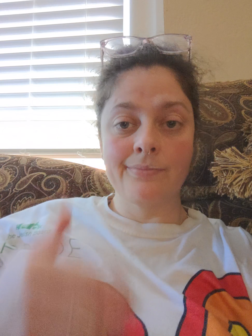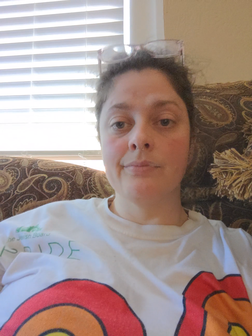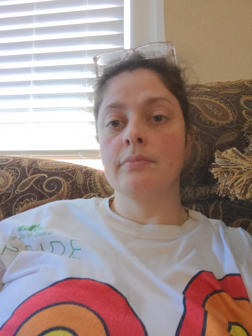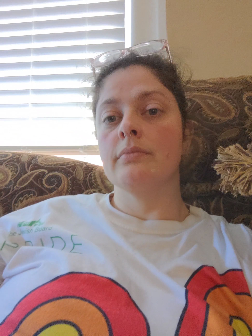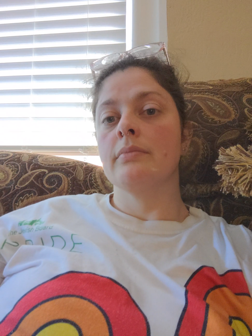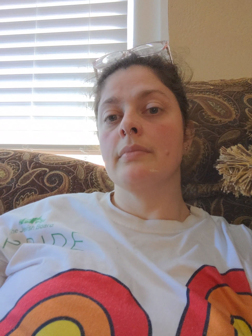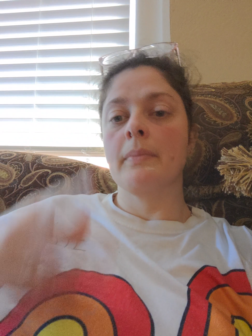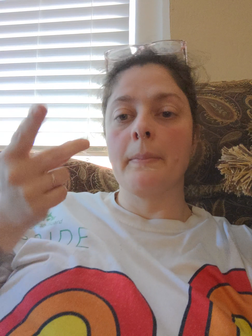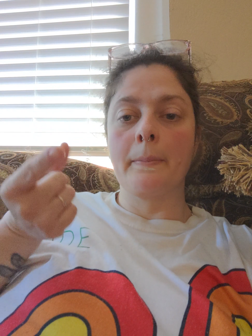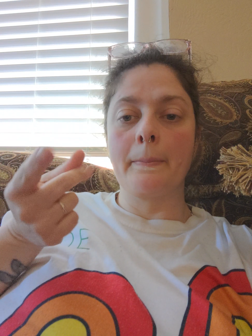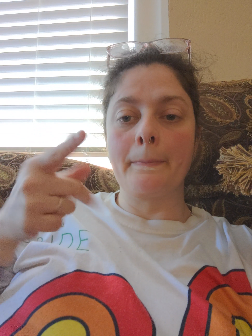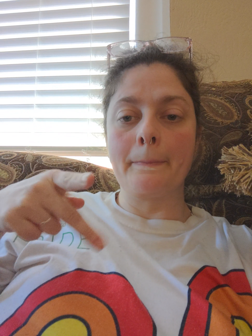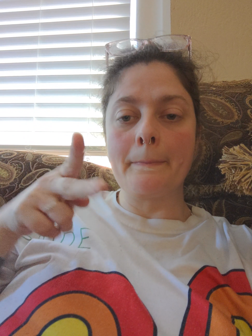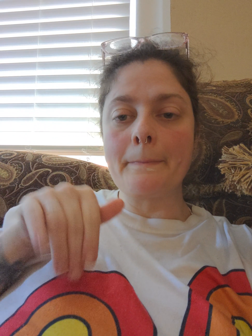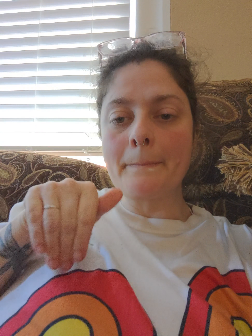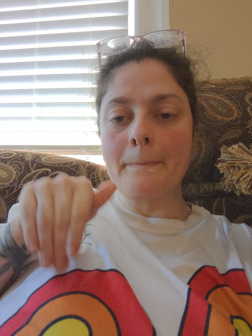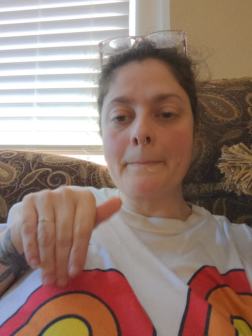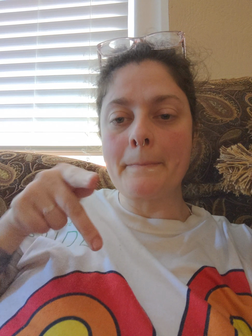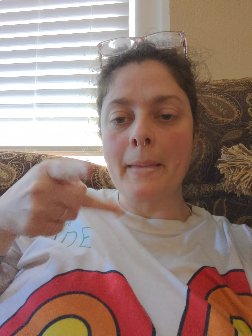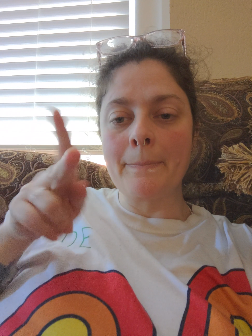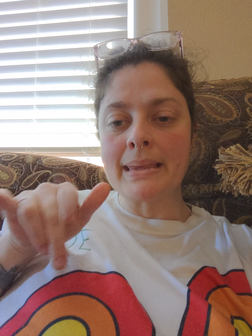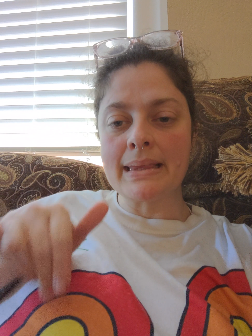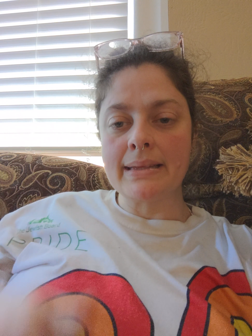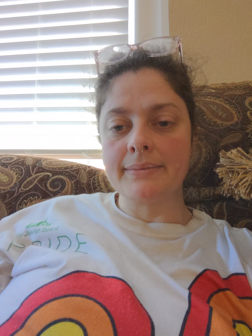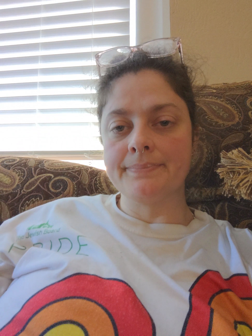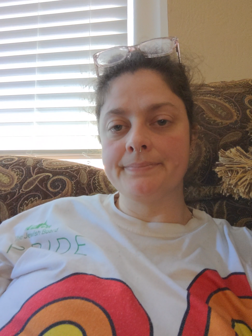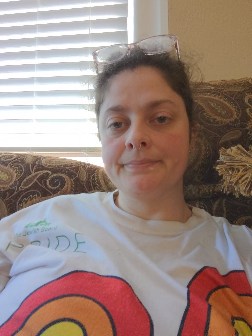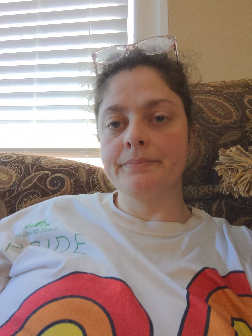puppy